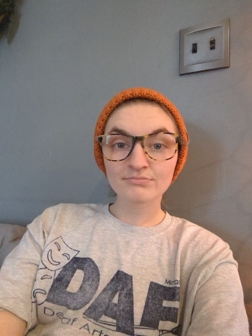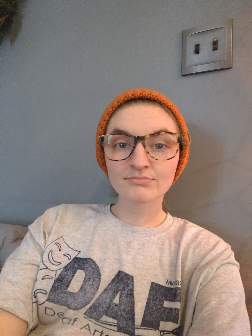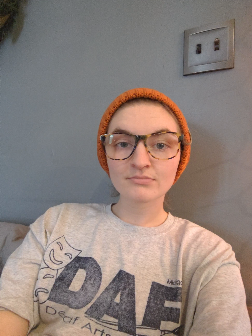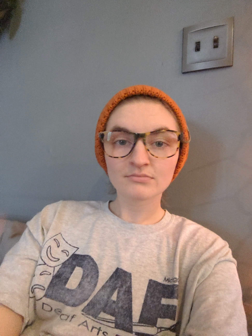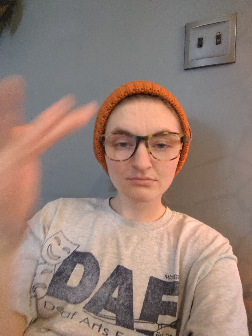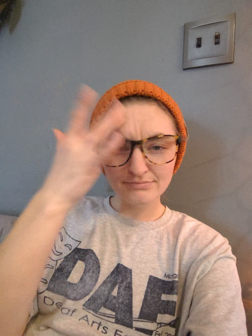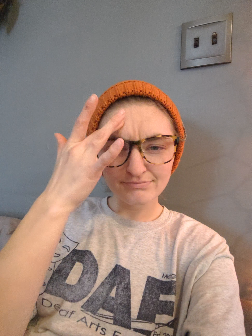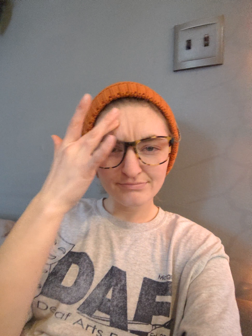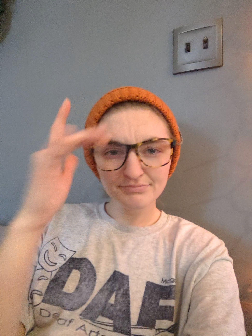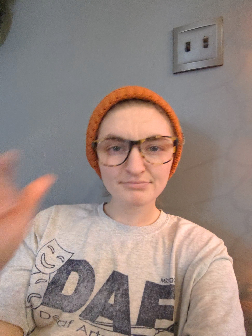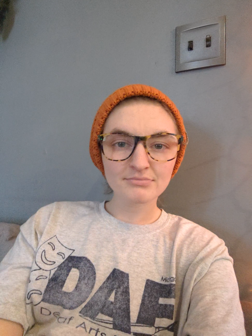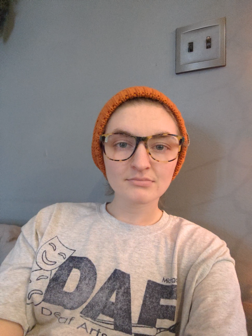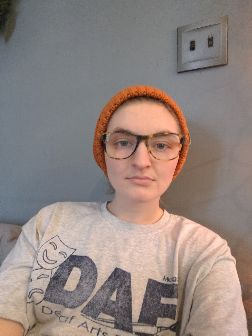sick